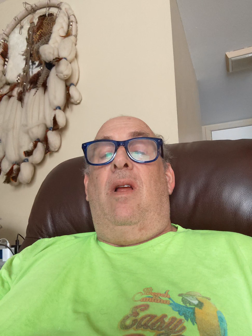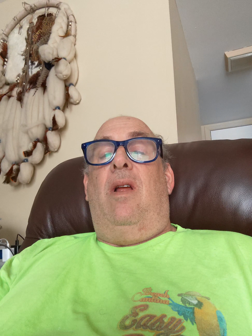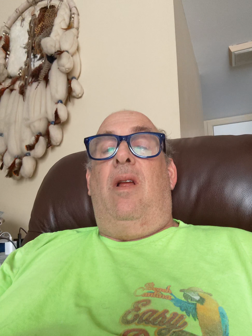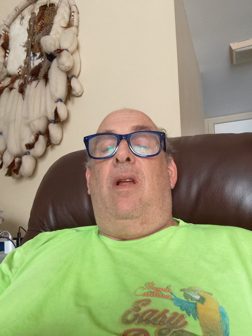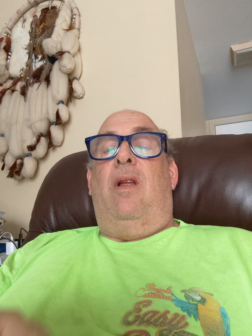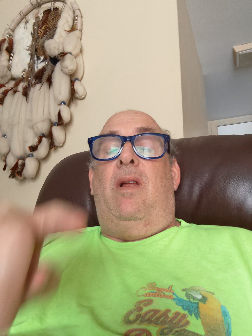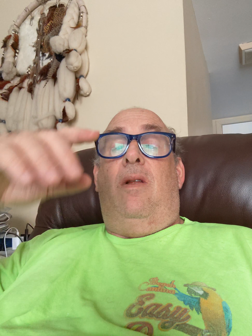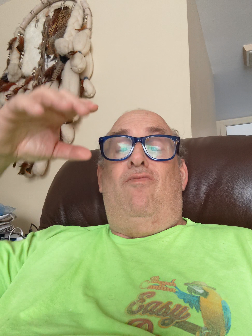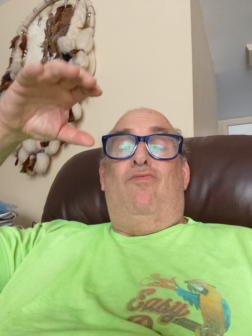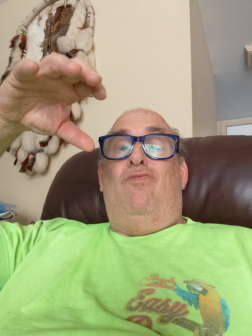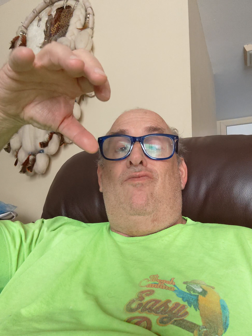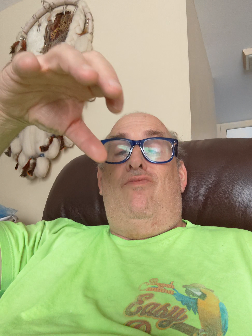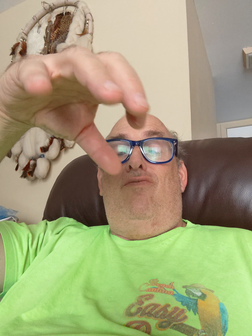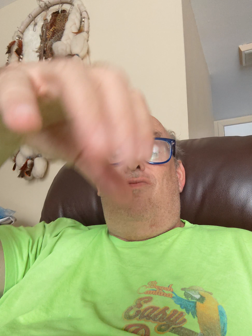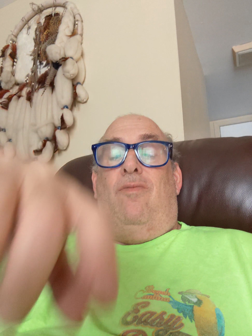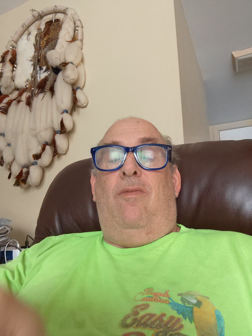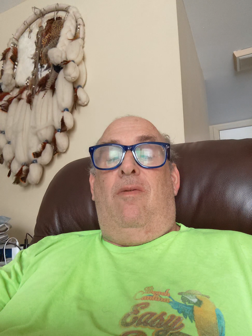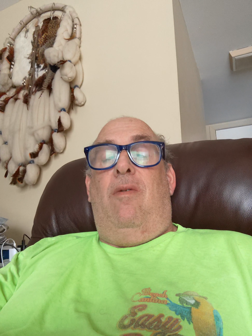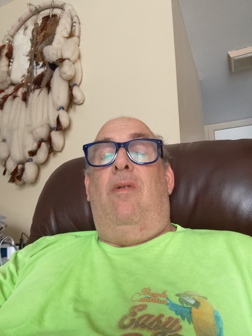helicopter